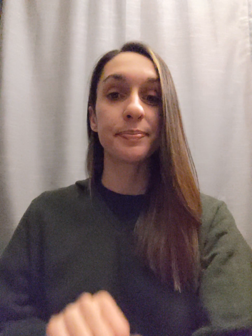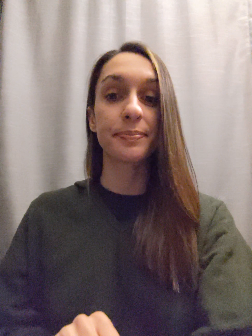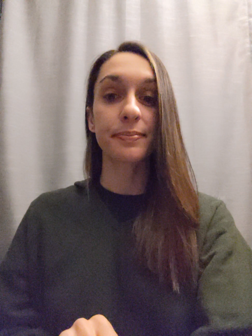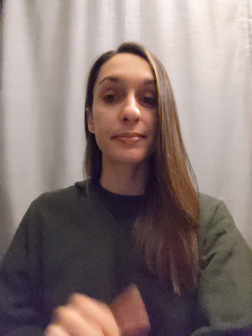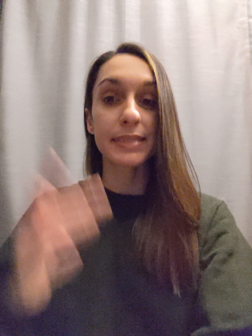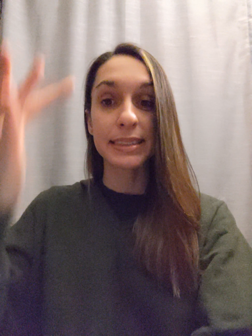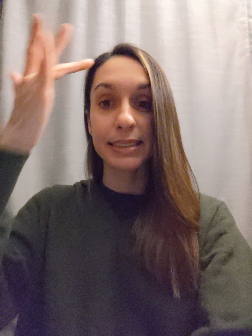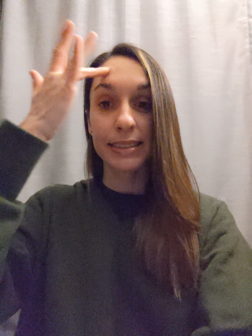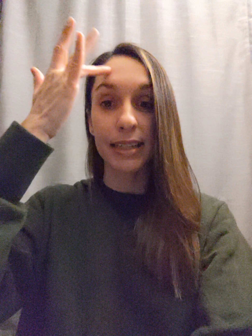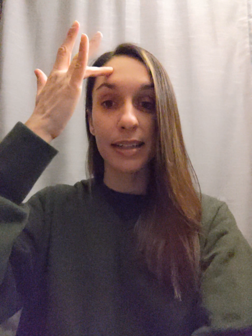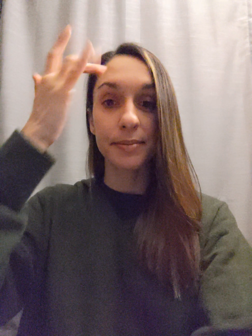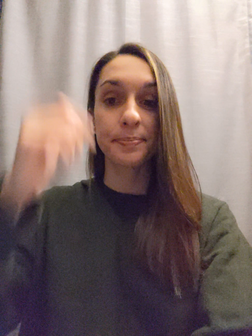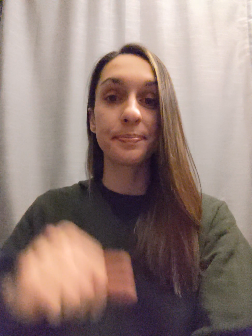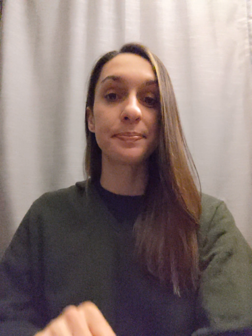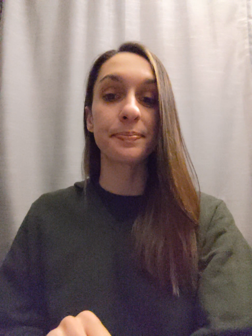sick